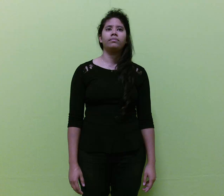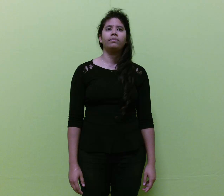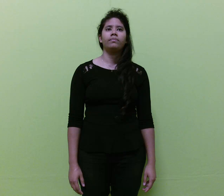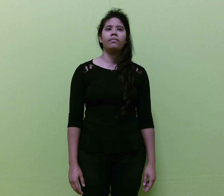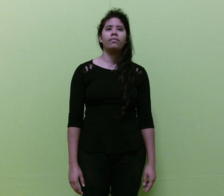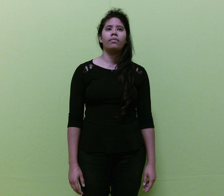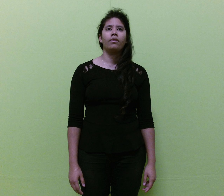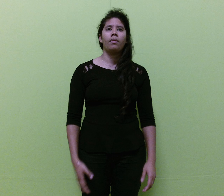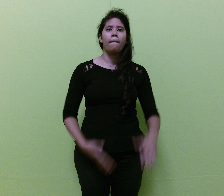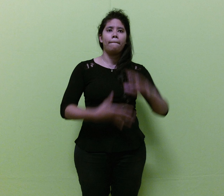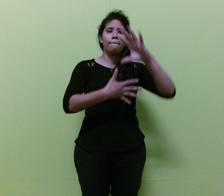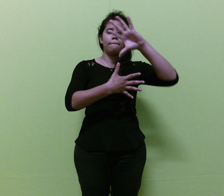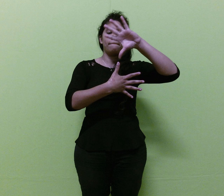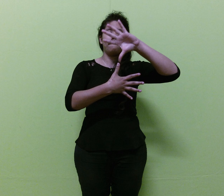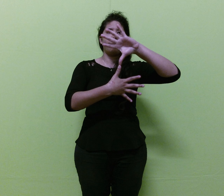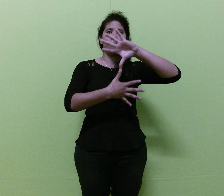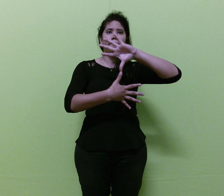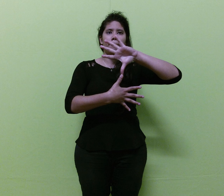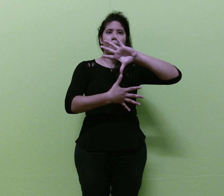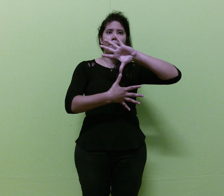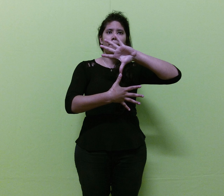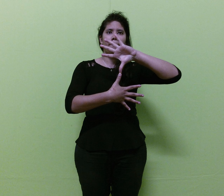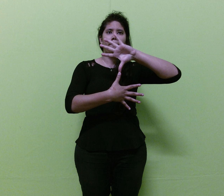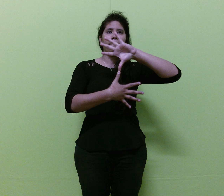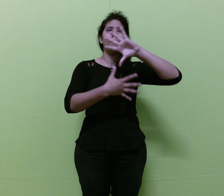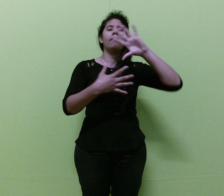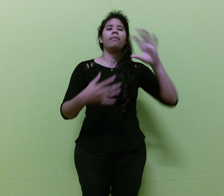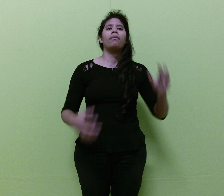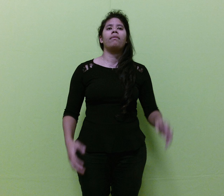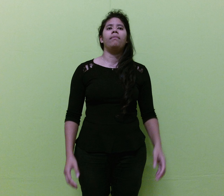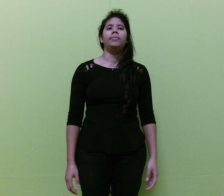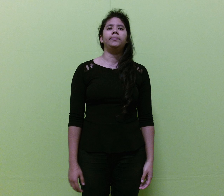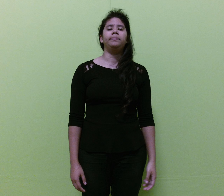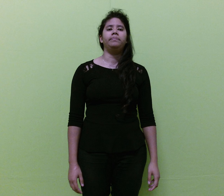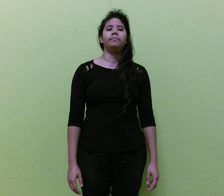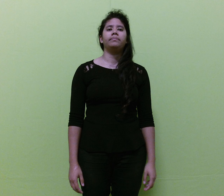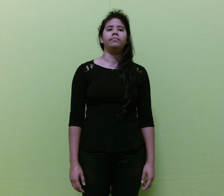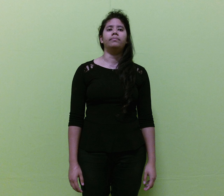América